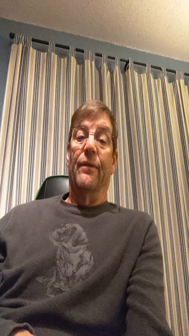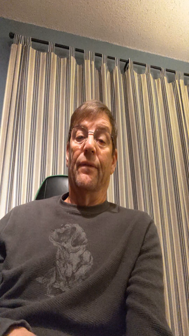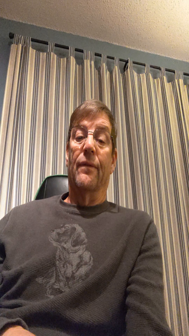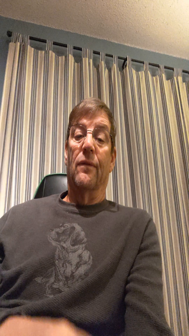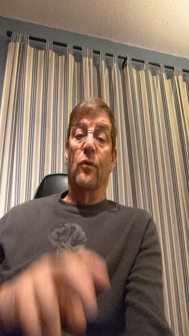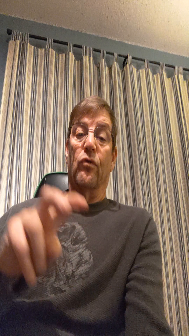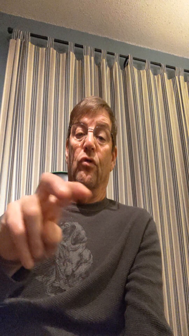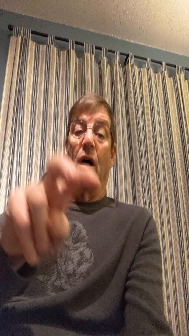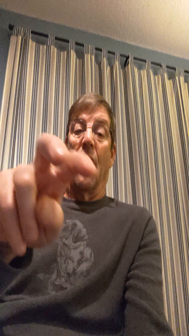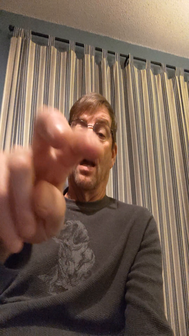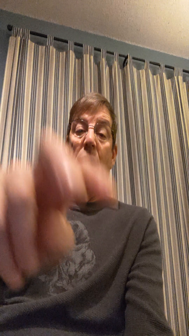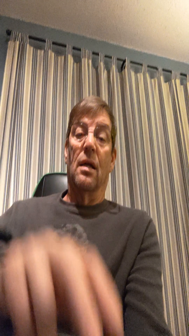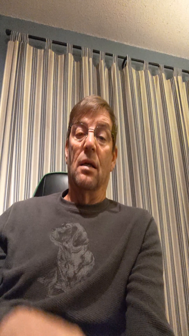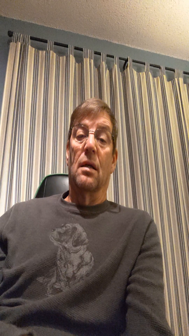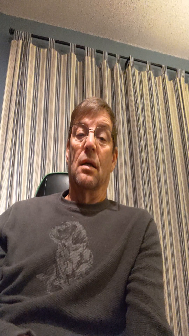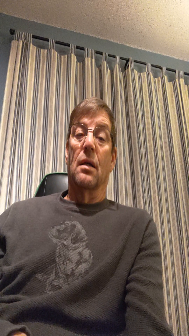ride